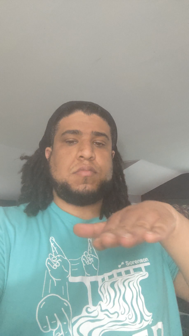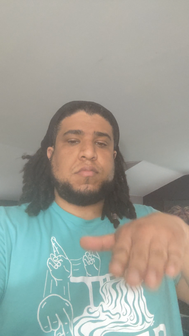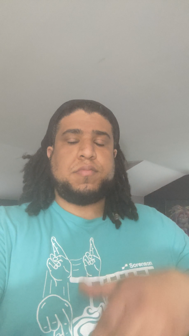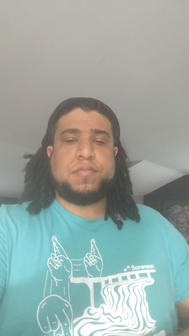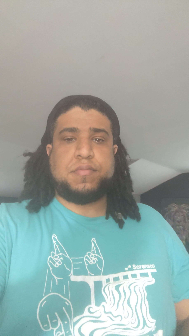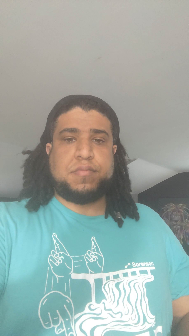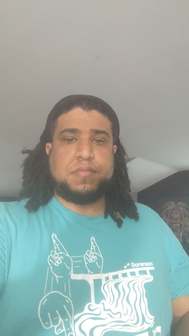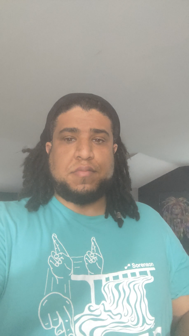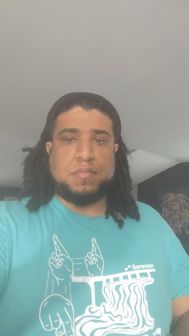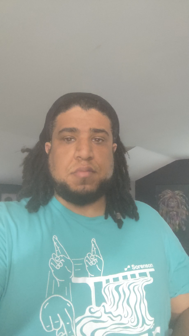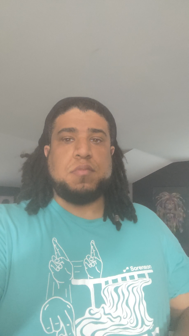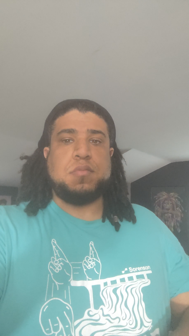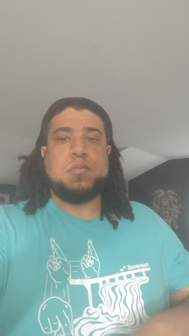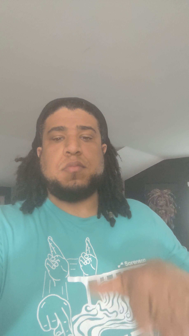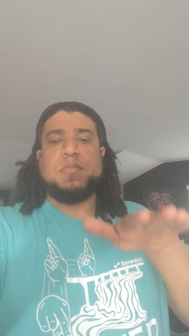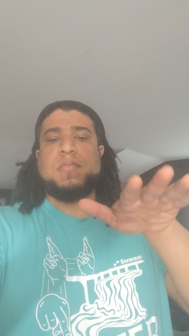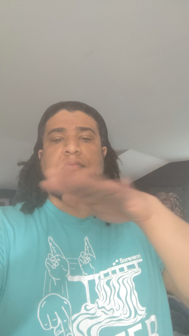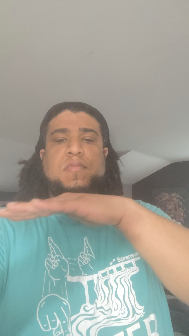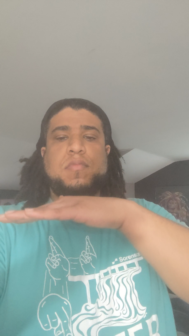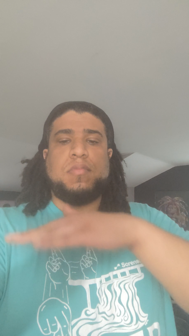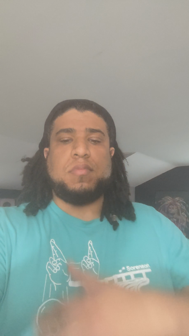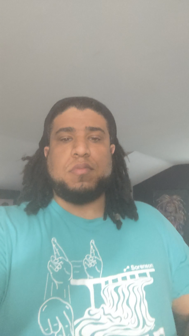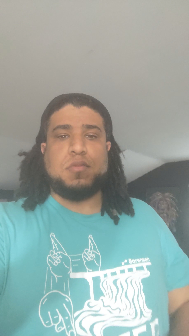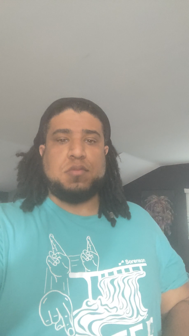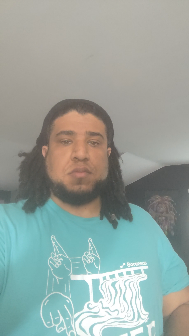full